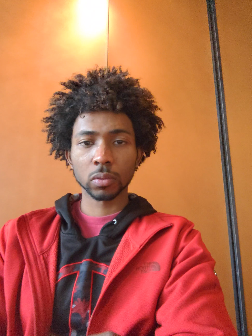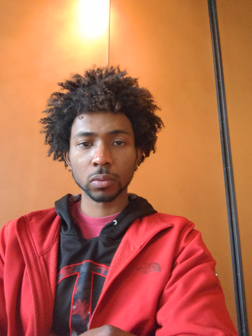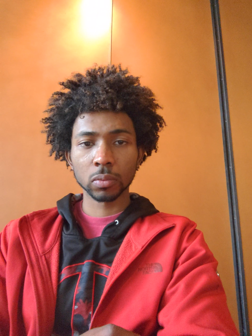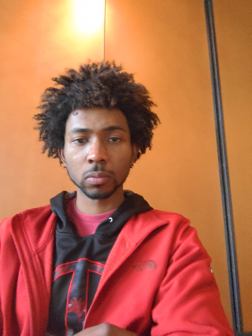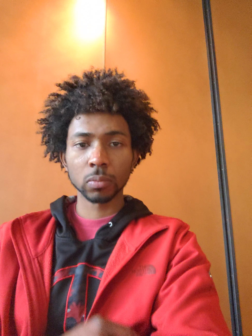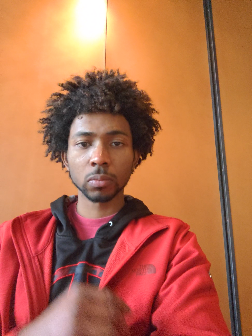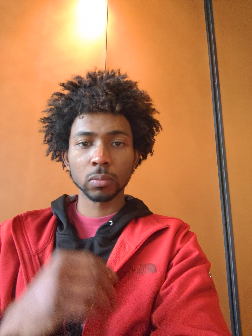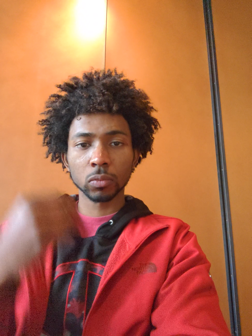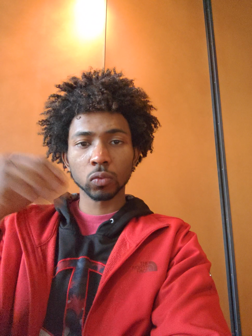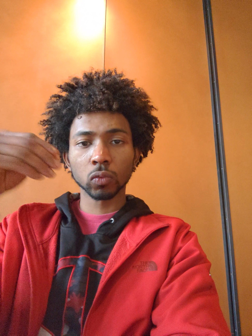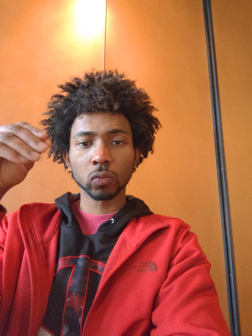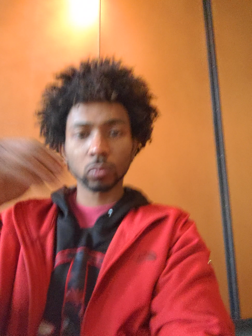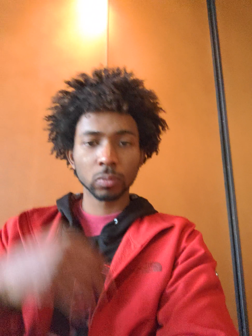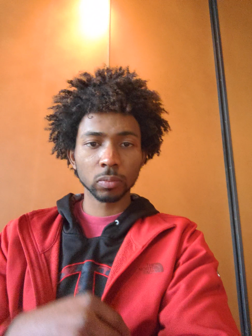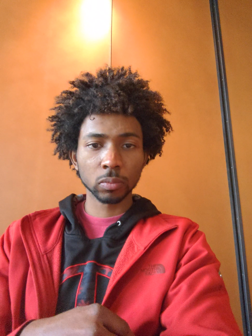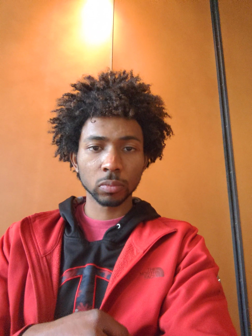store